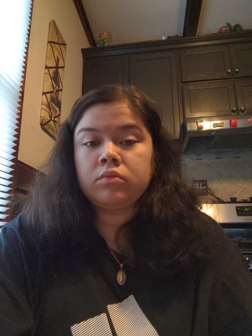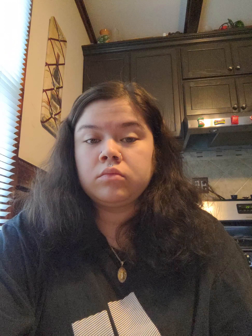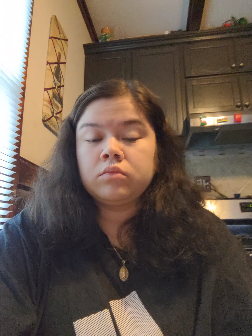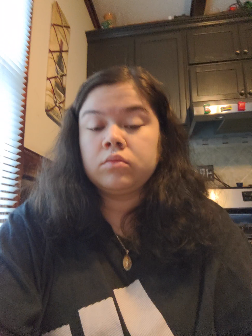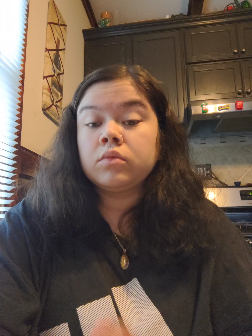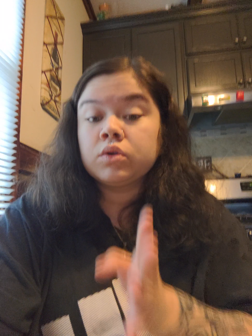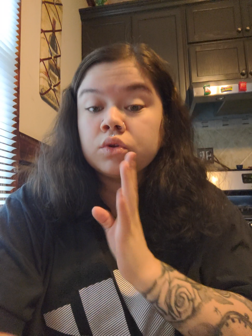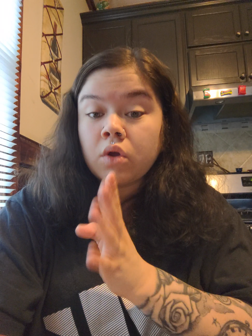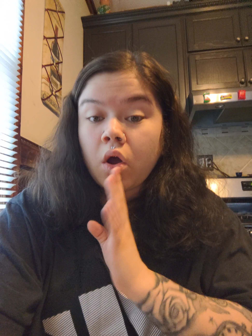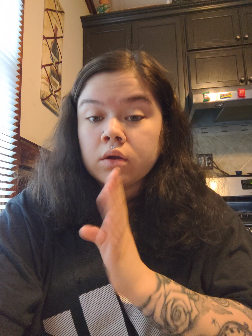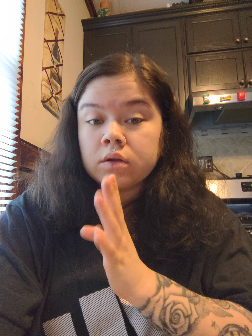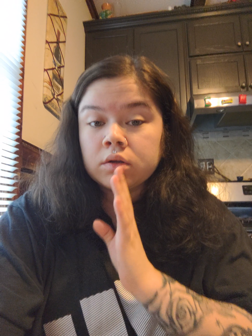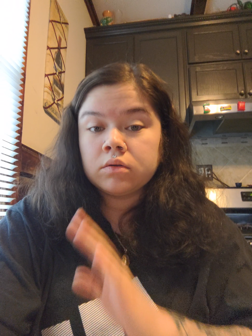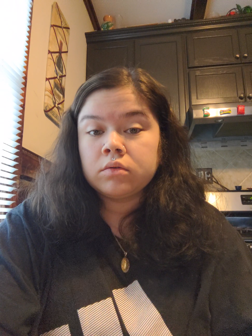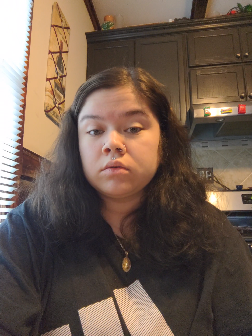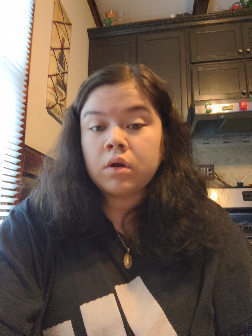talk